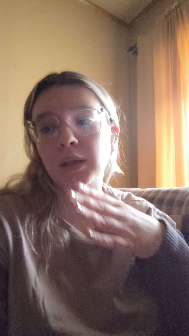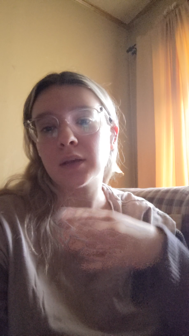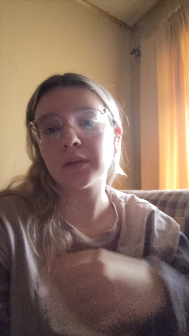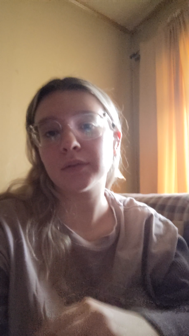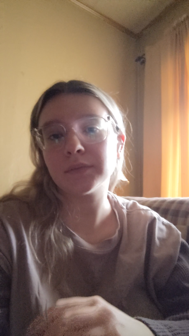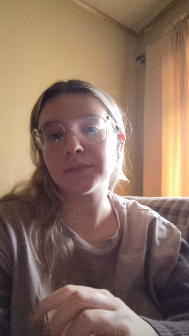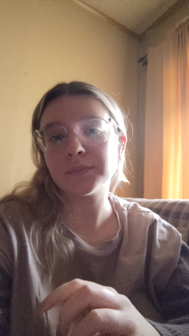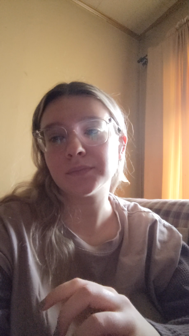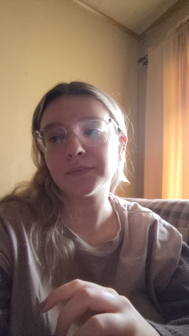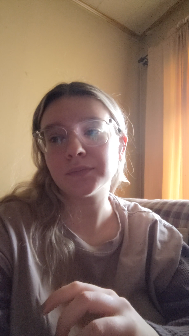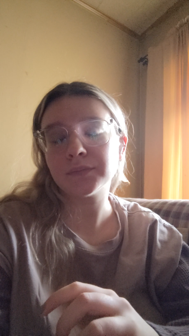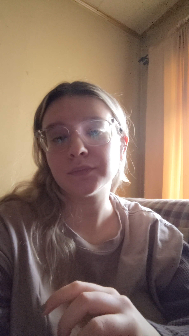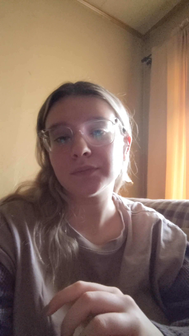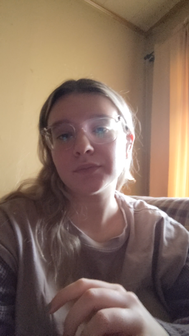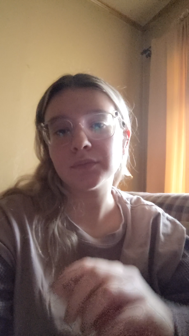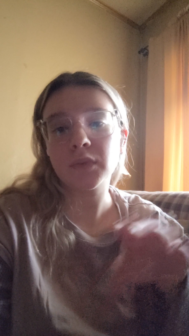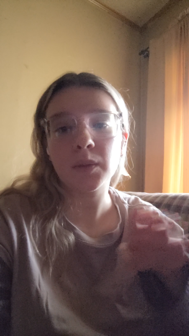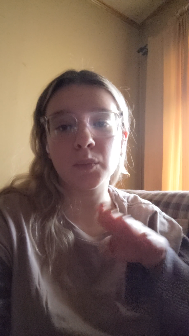boots